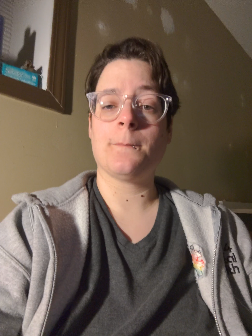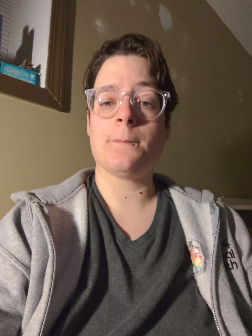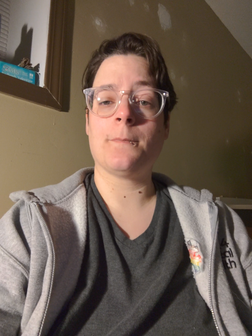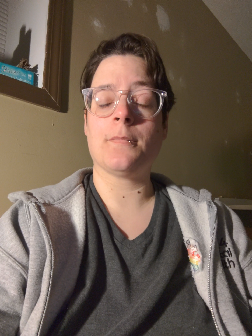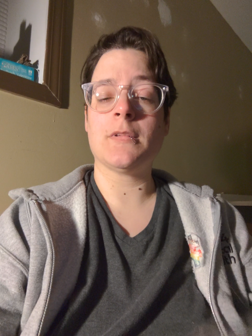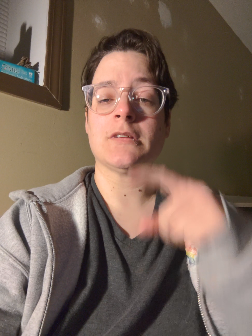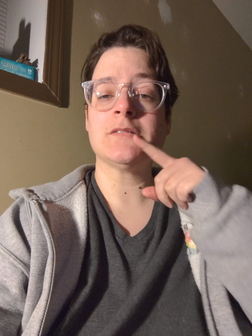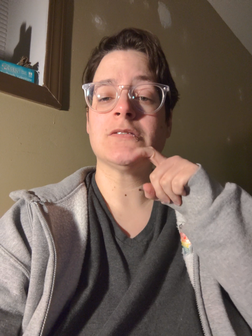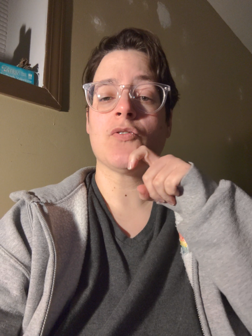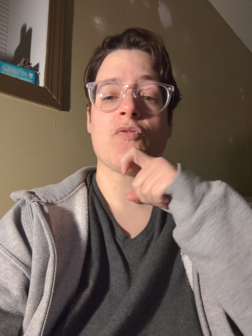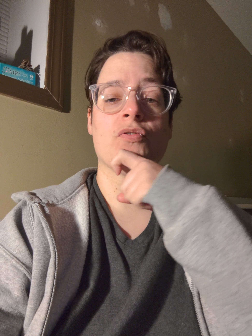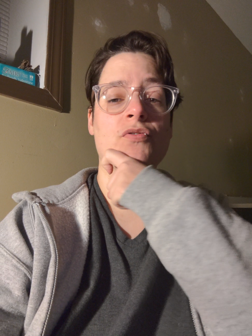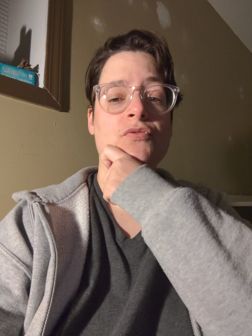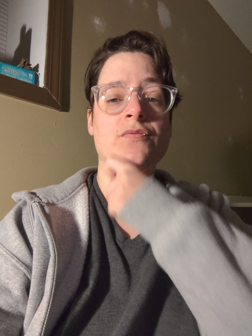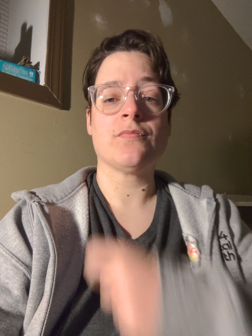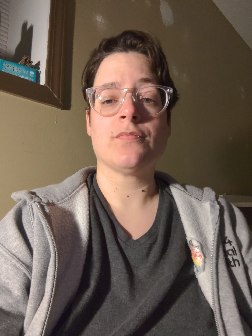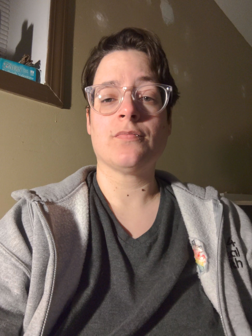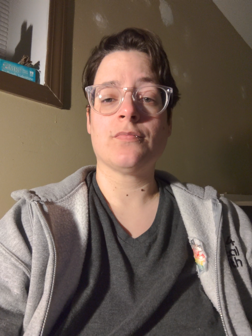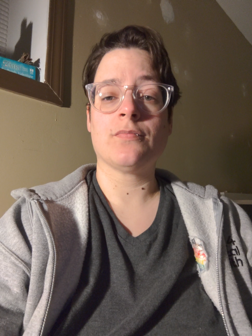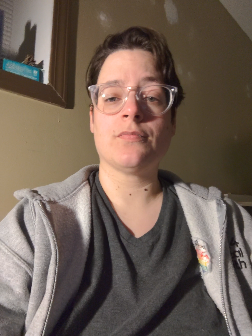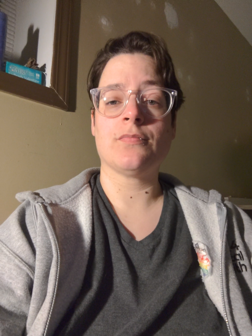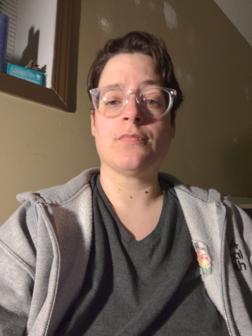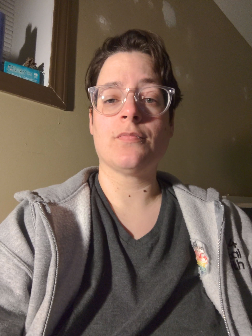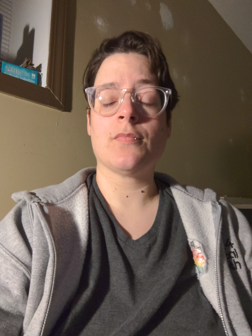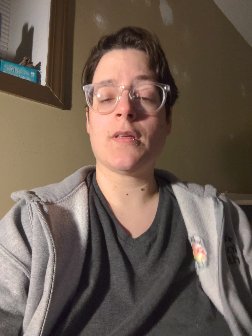cereal